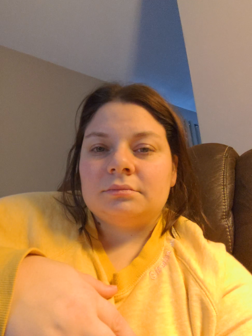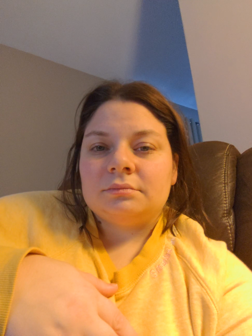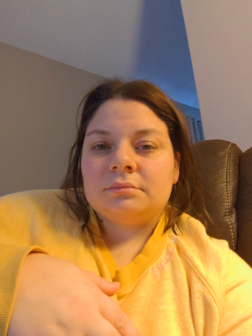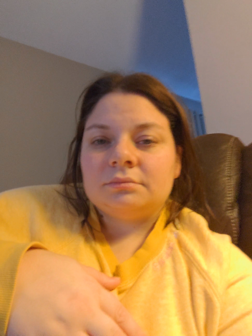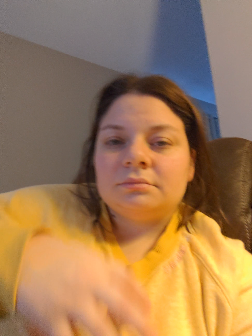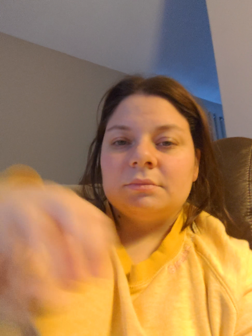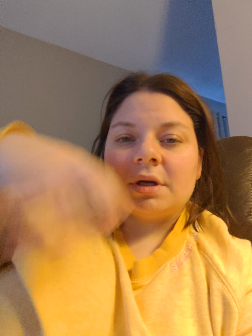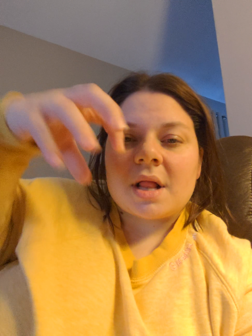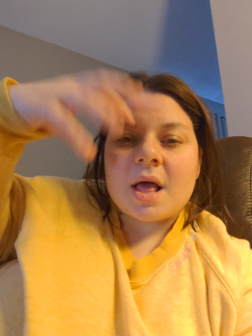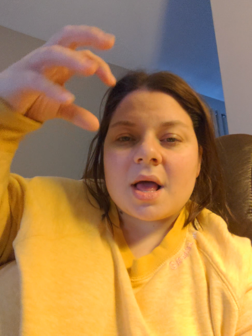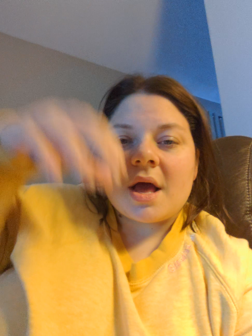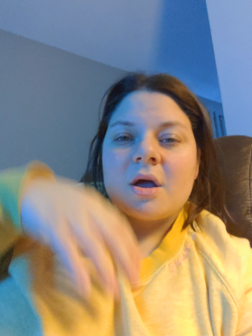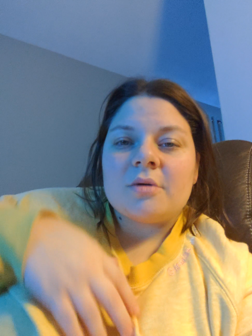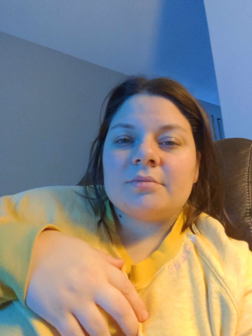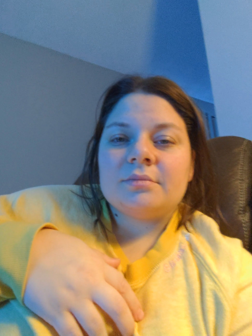cloud